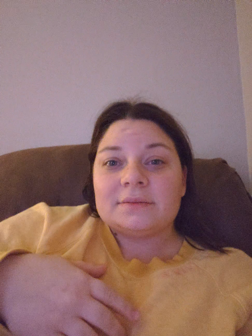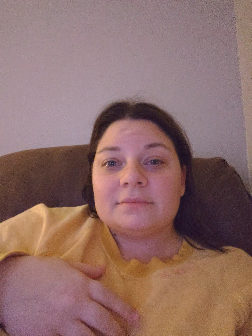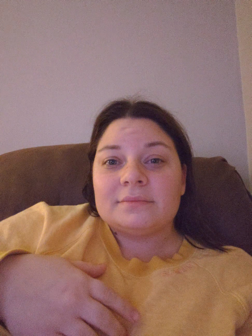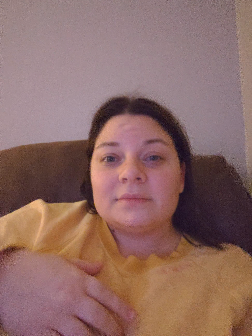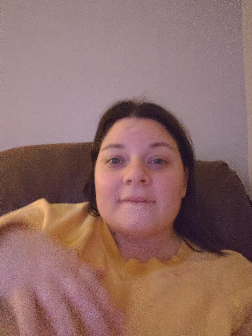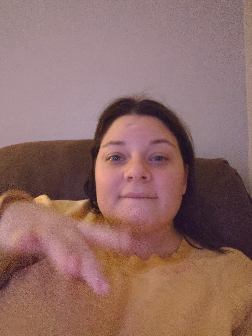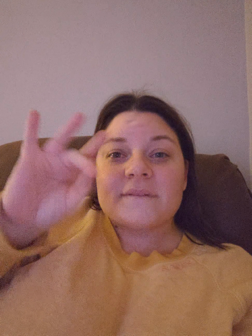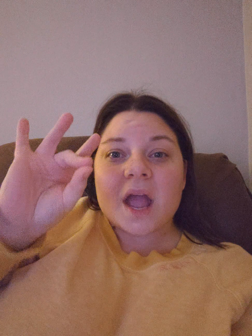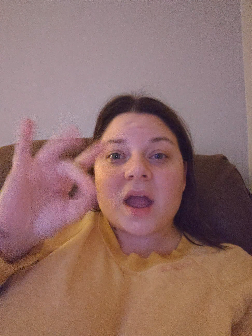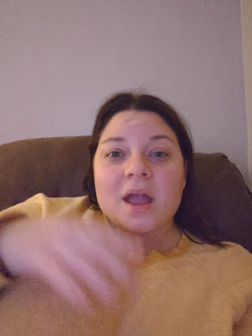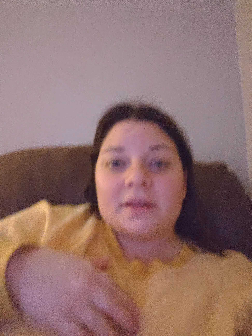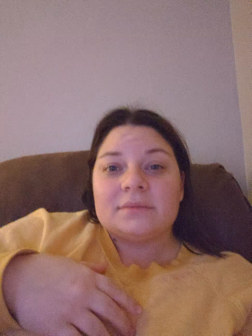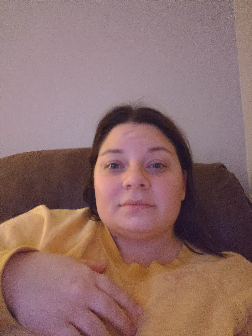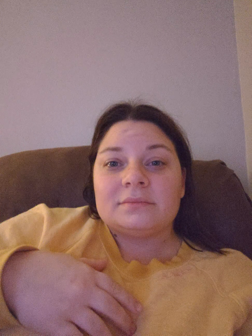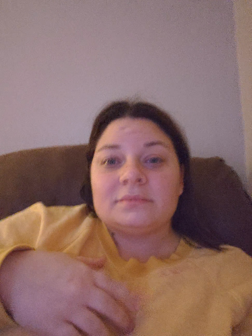find